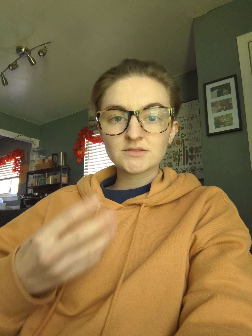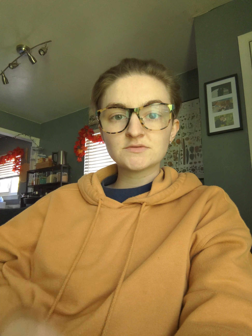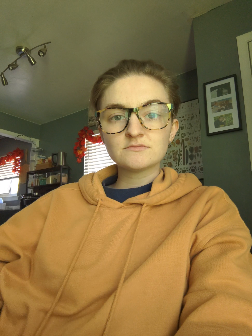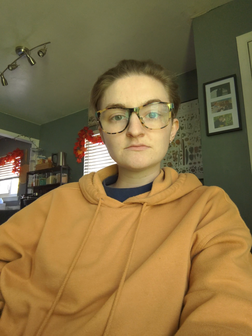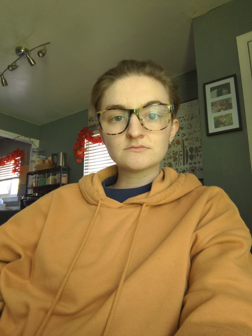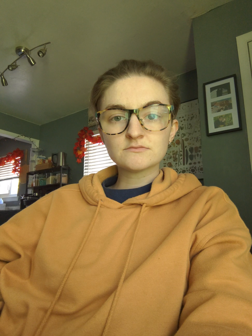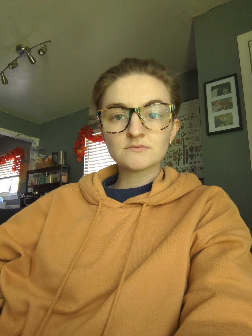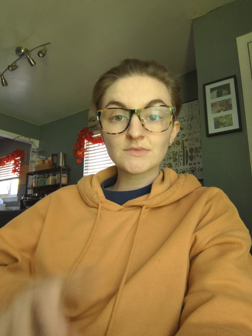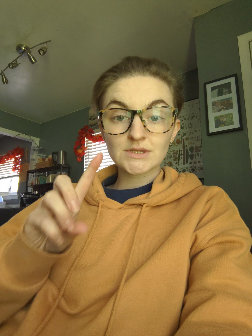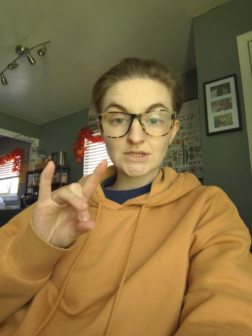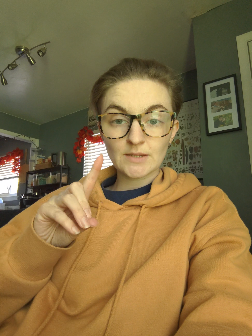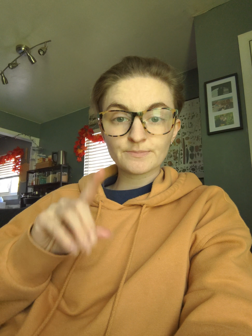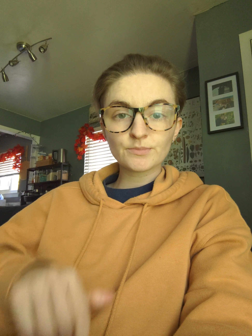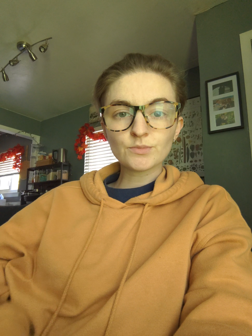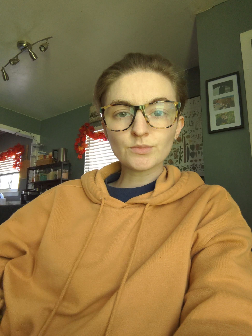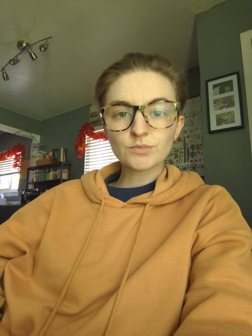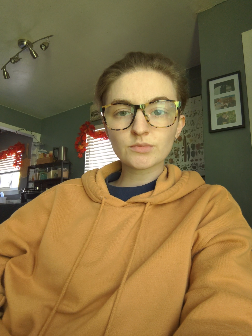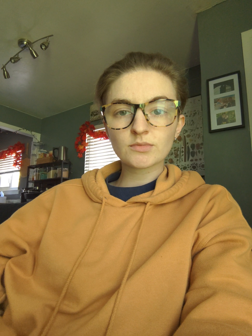did